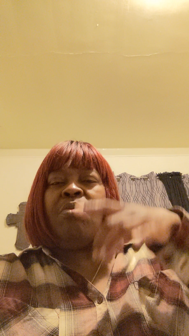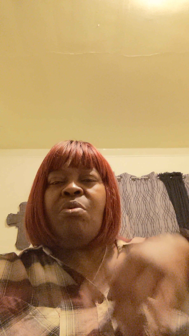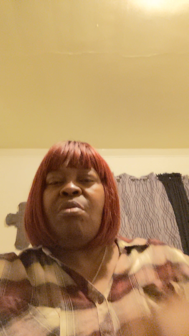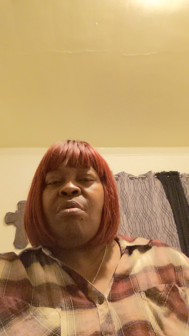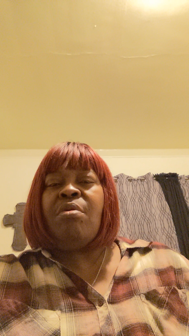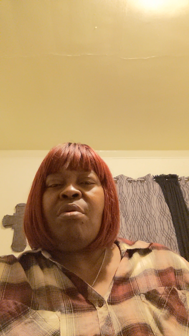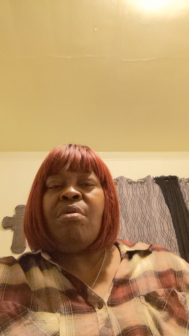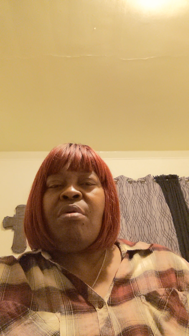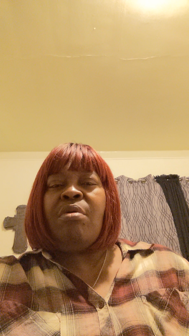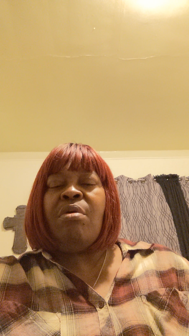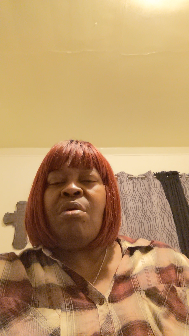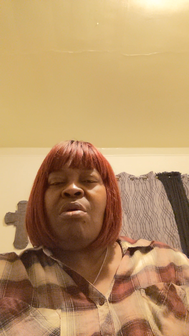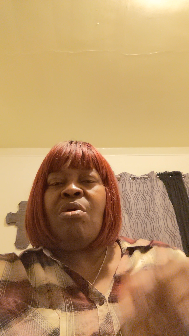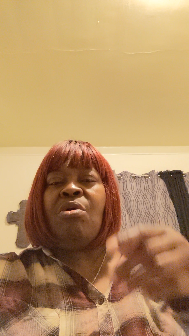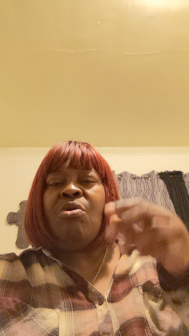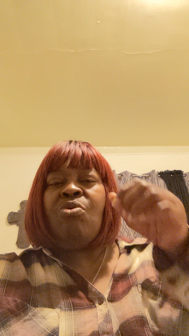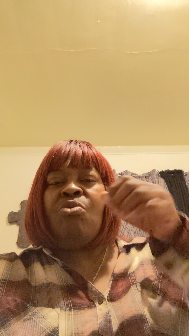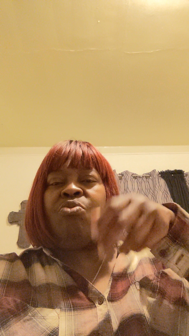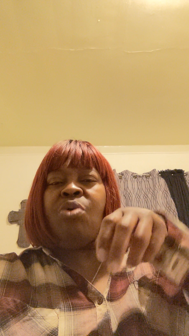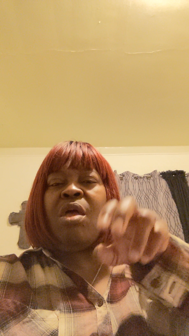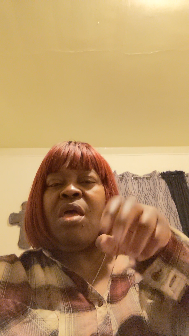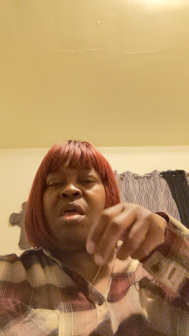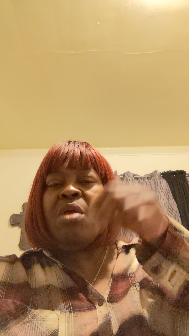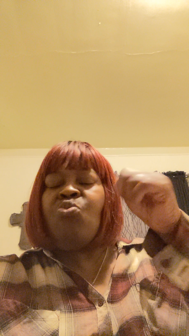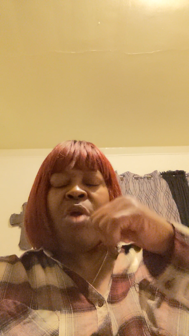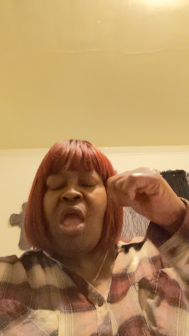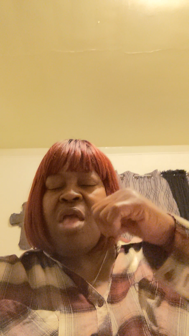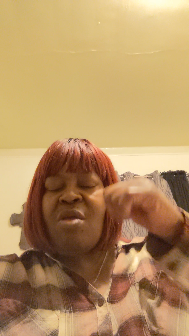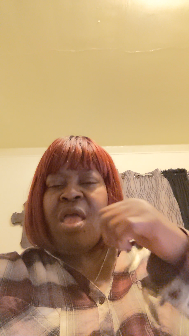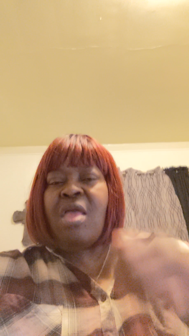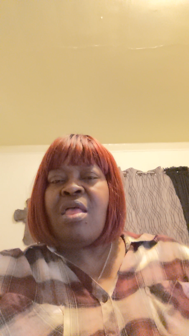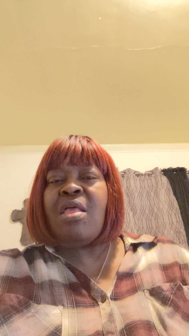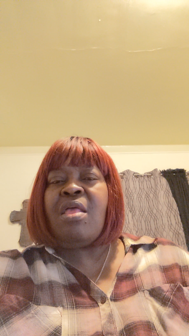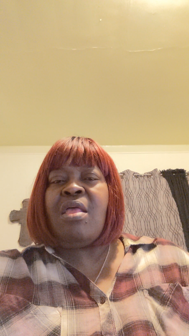rock